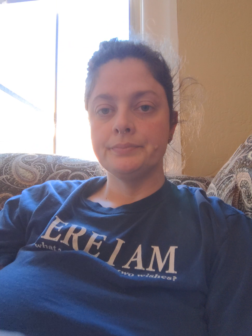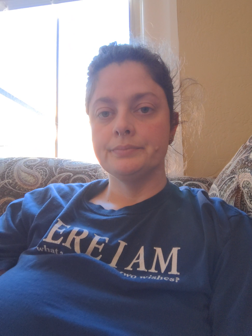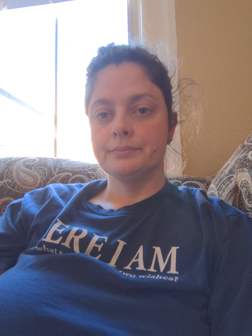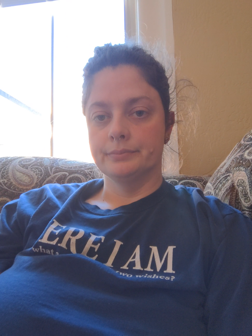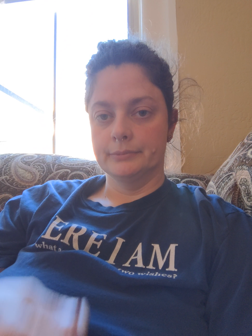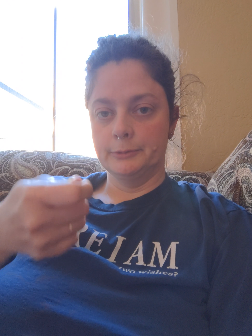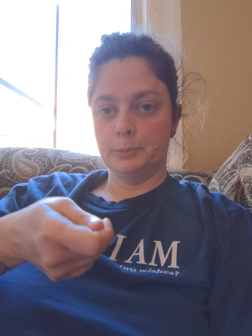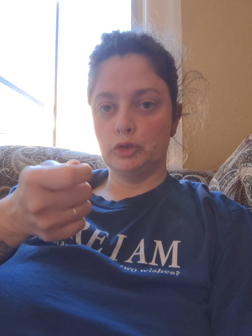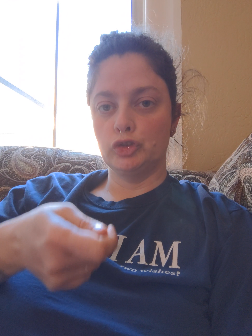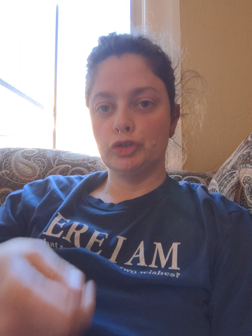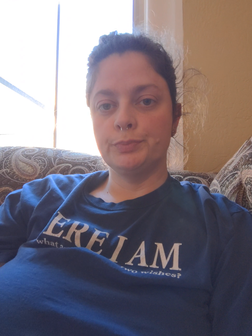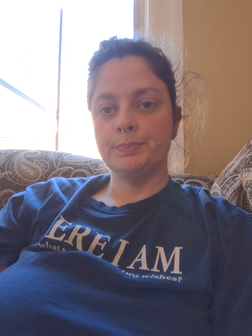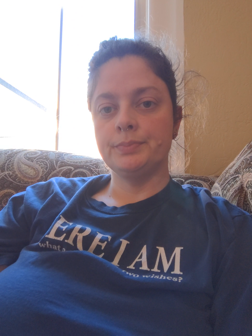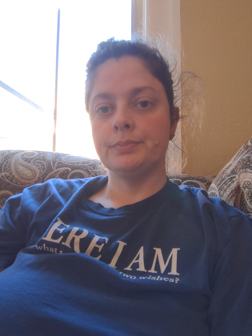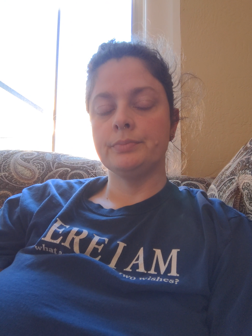zipper